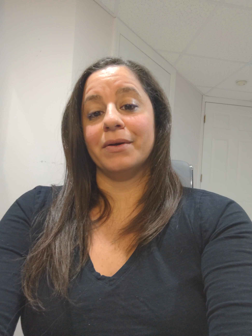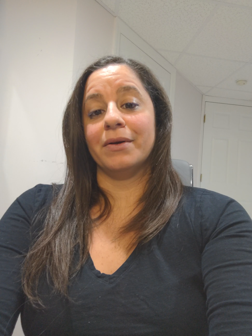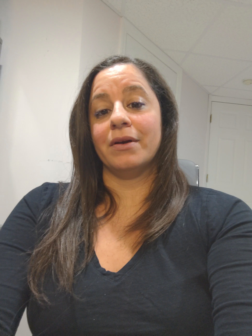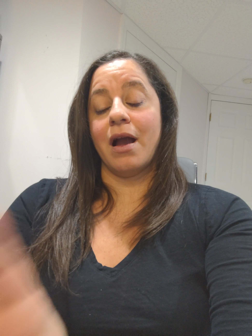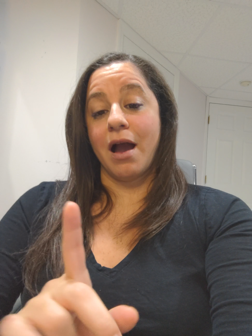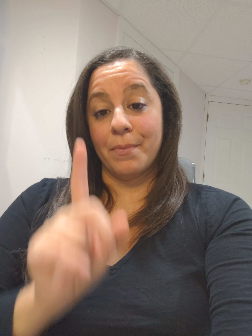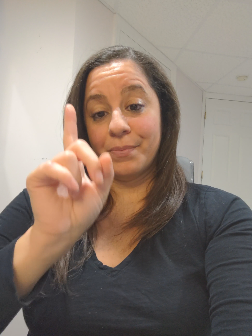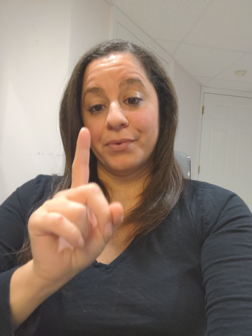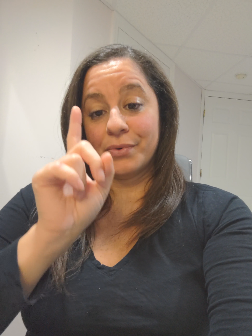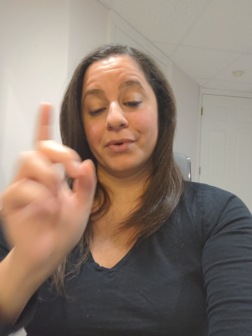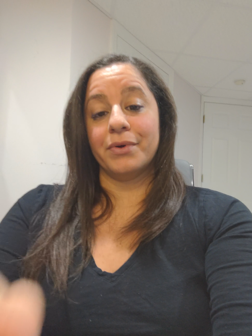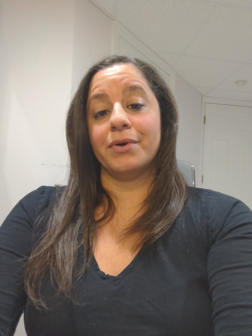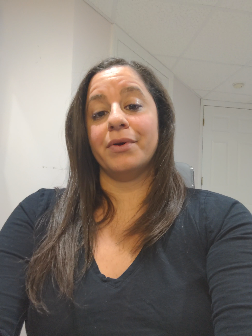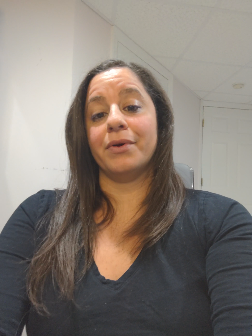up